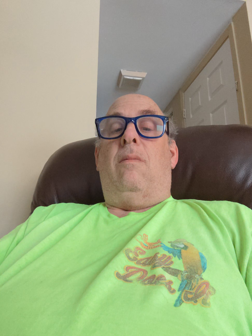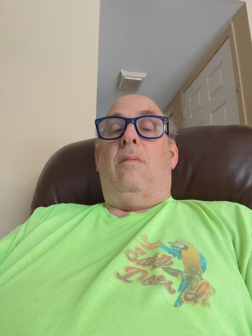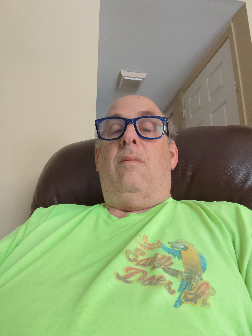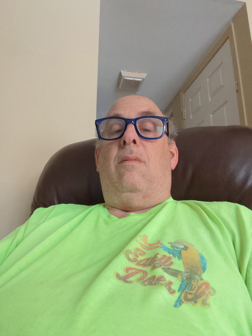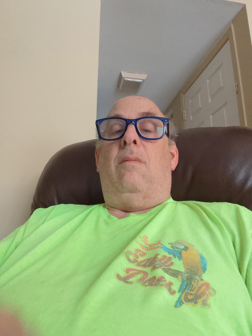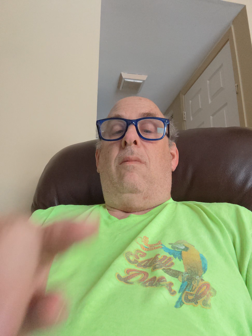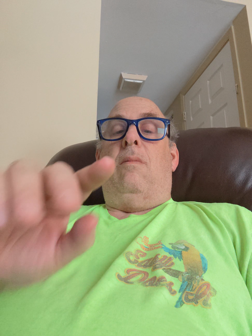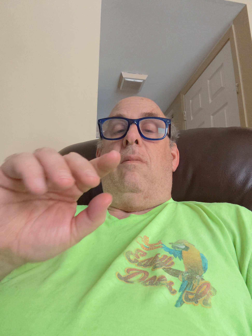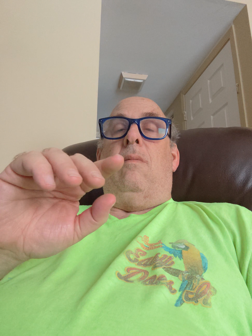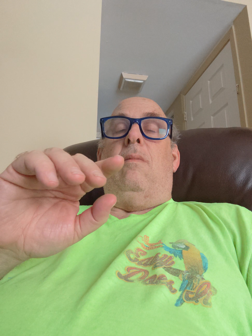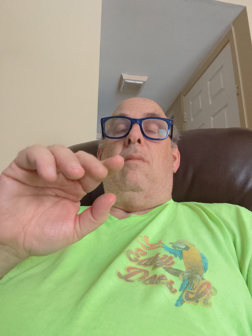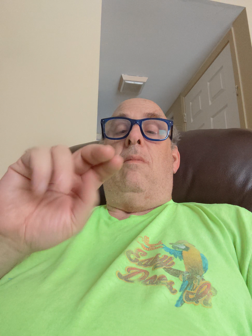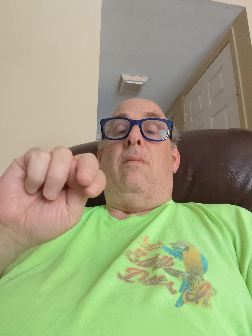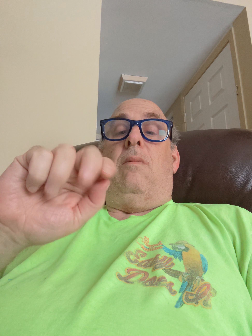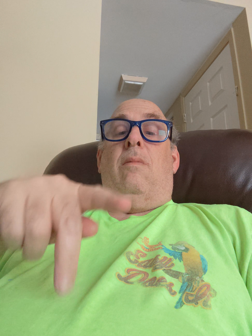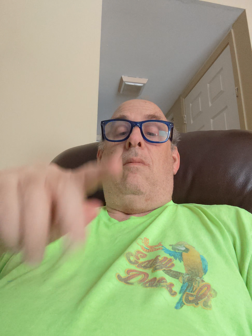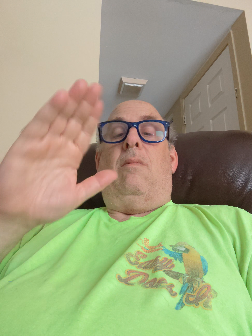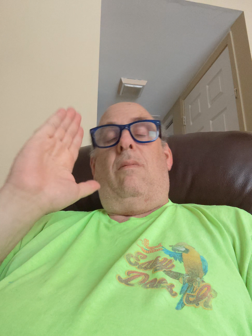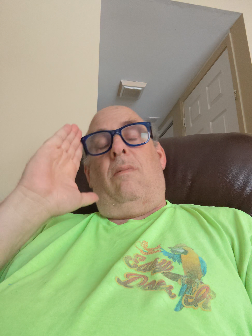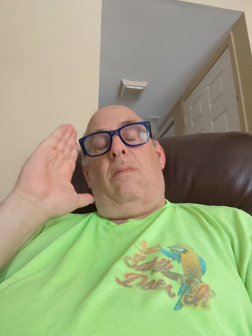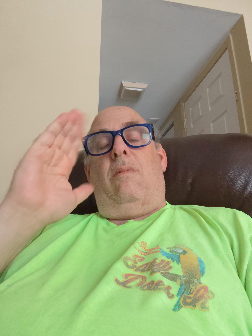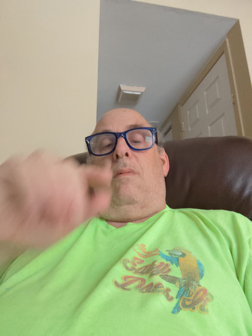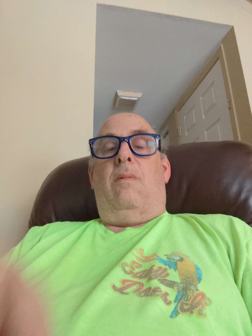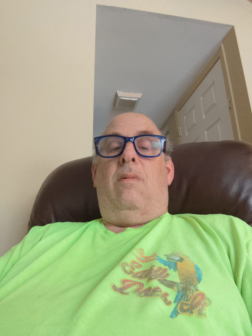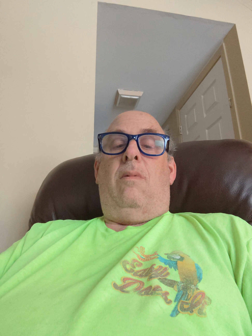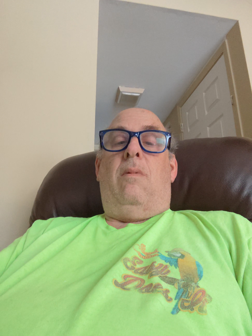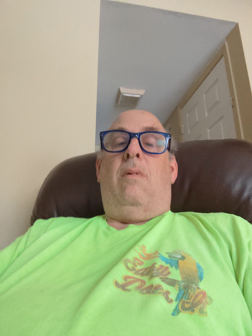nap